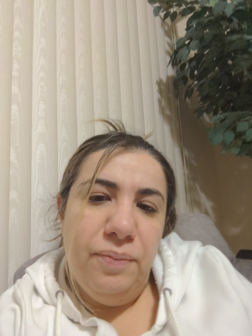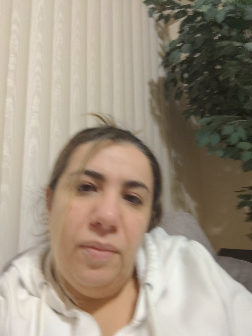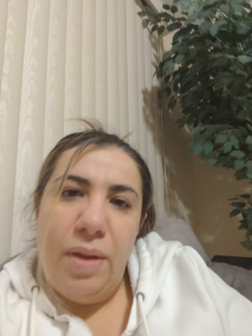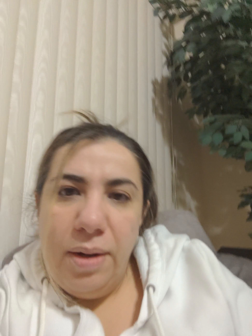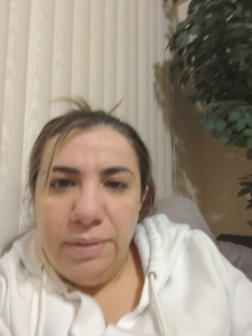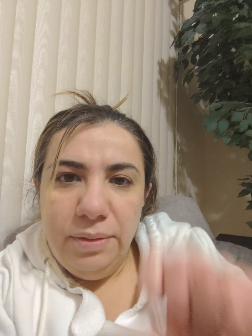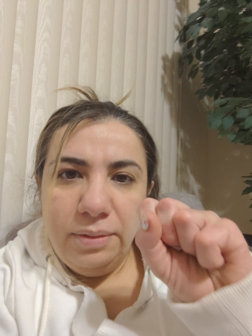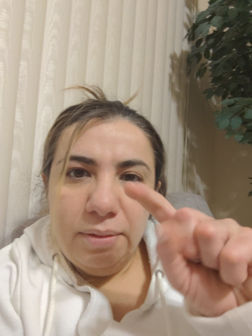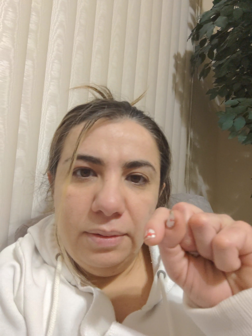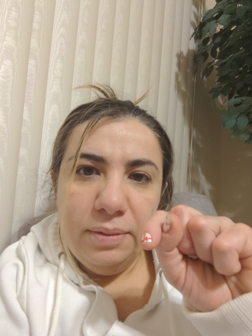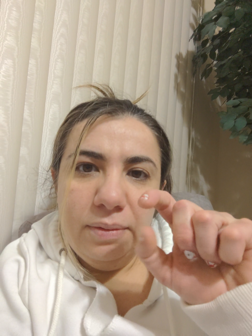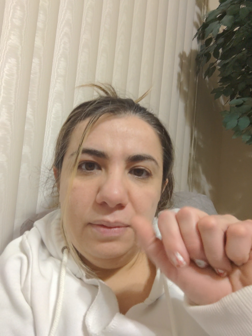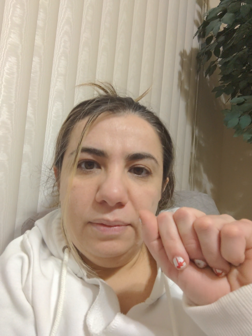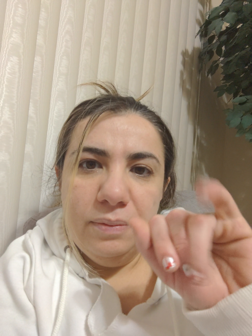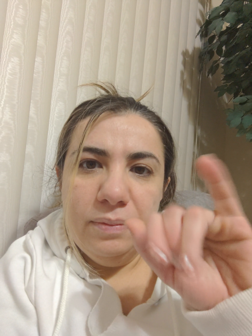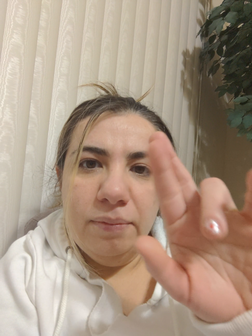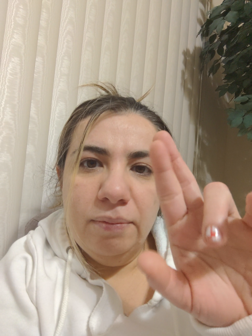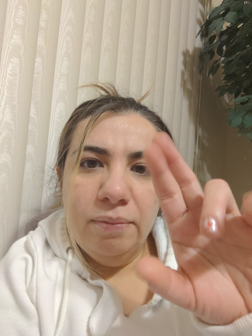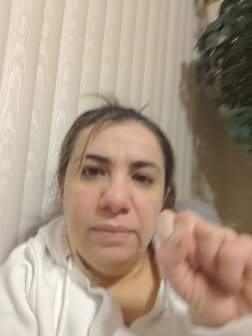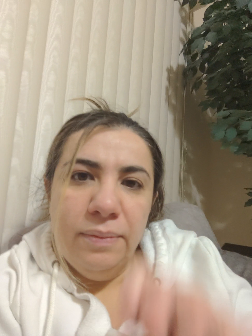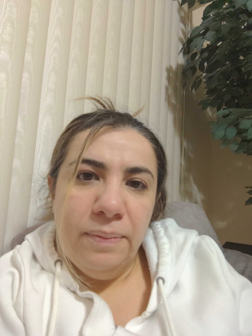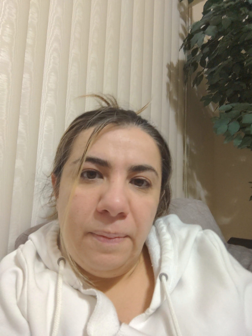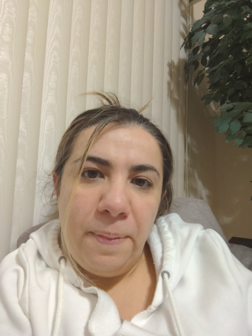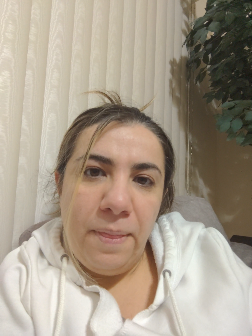stairs